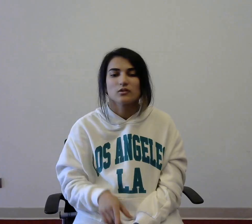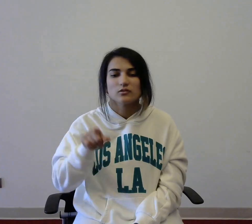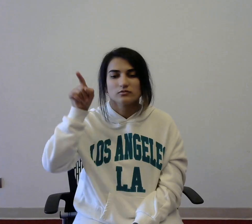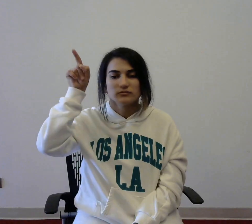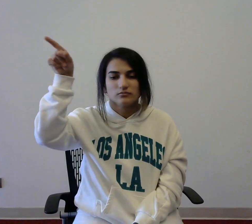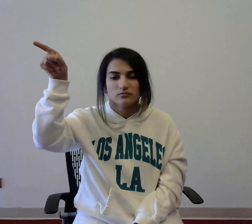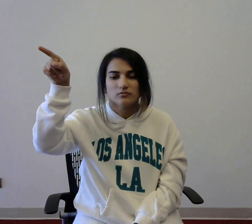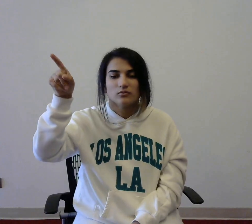O